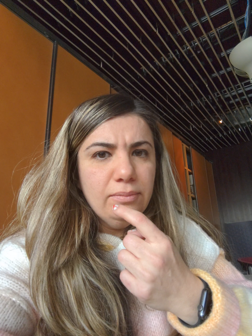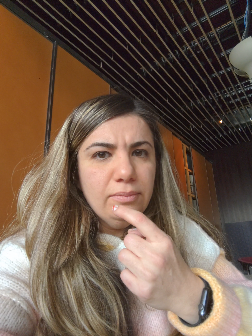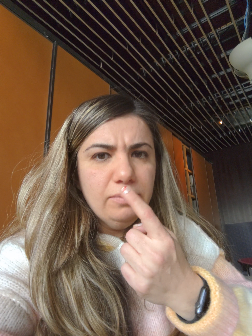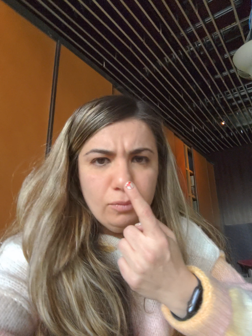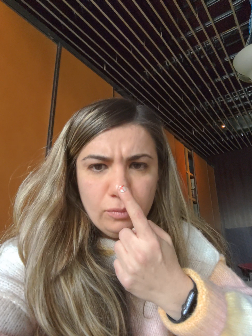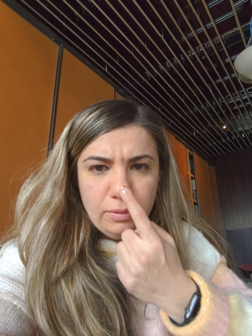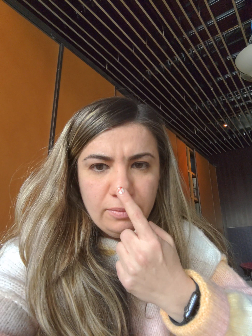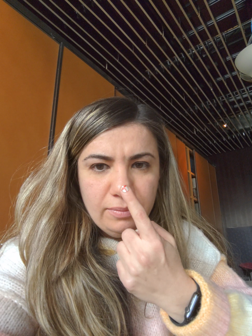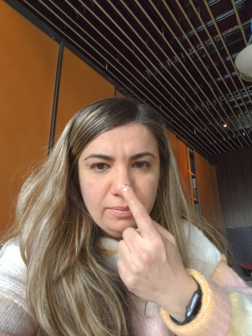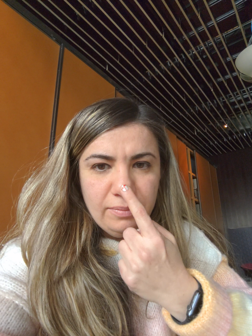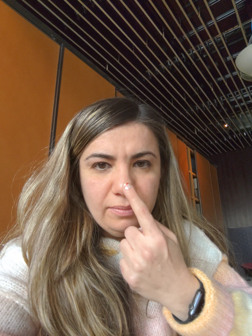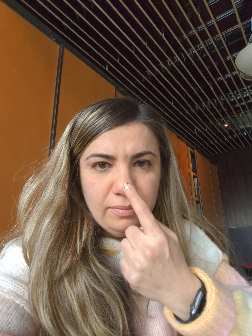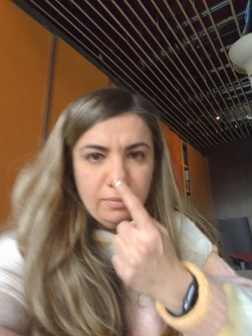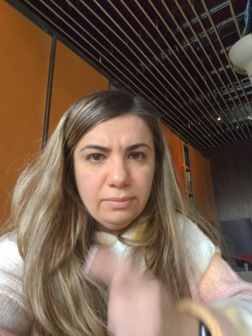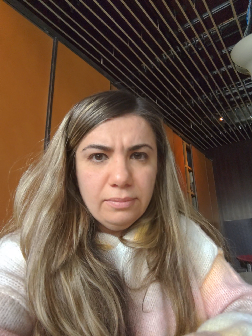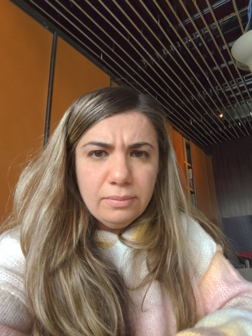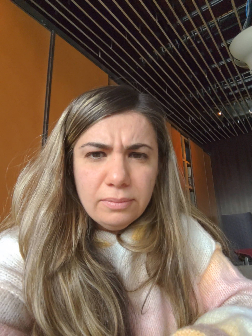nose